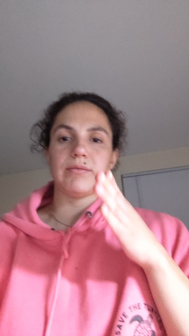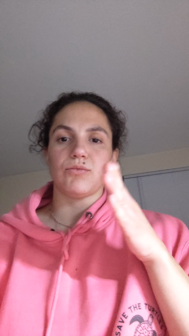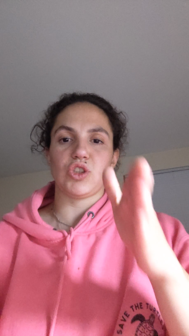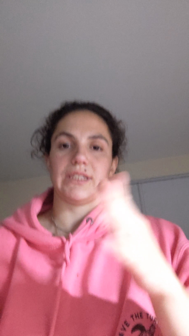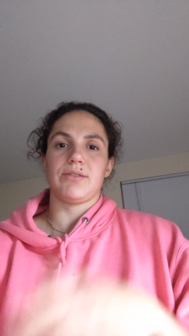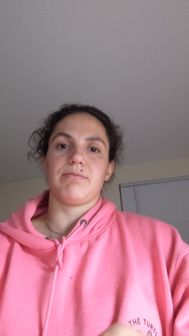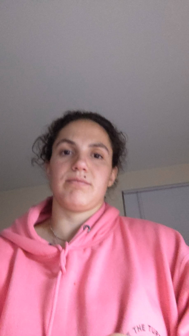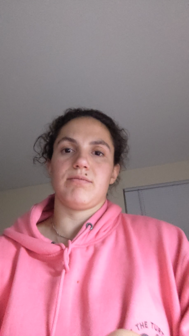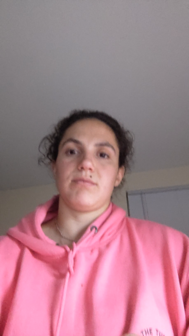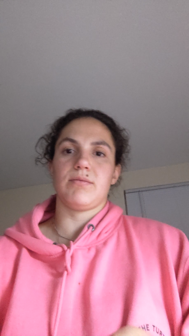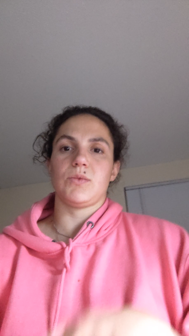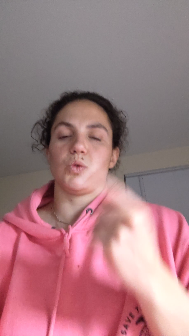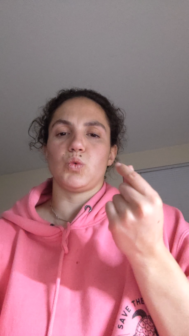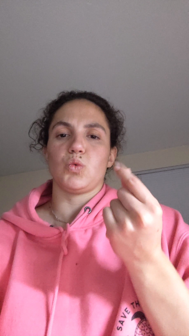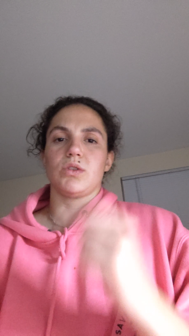do